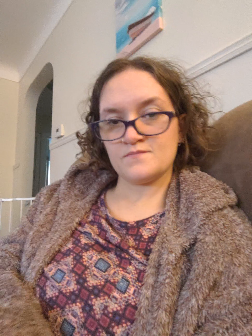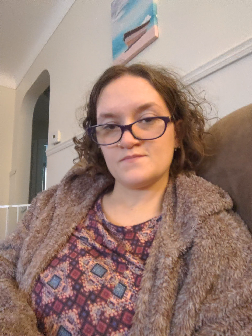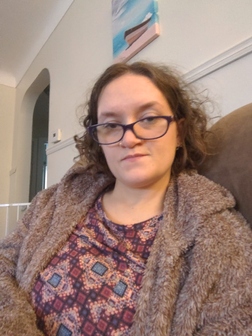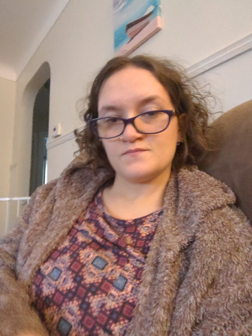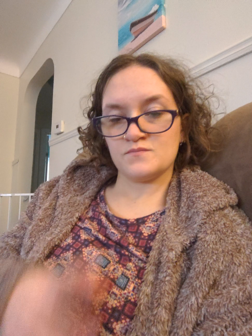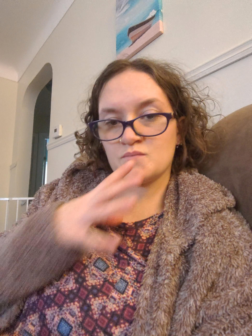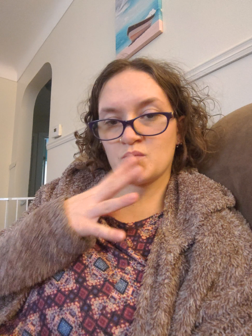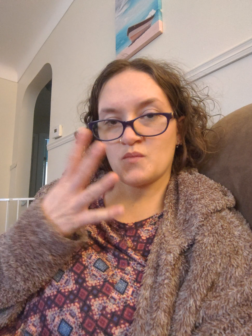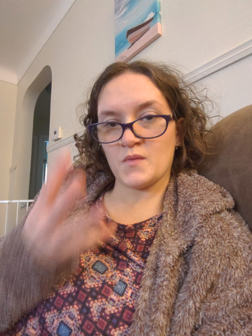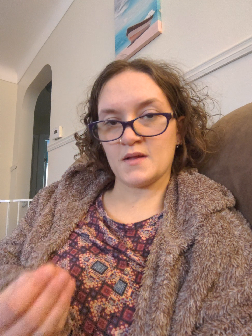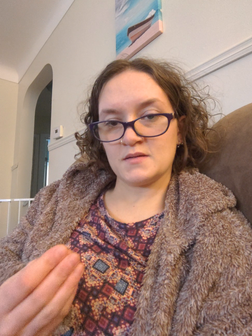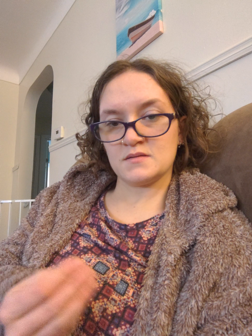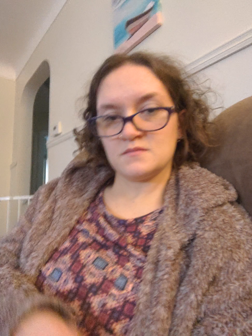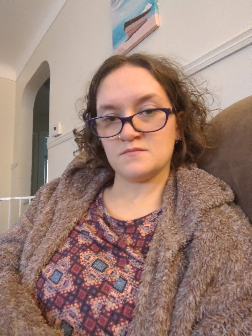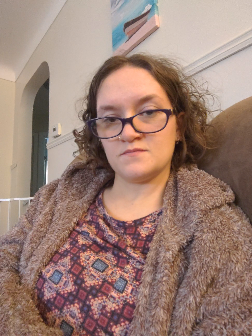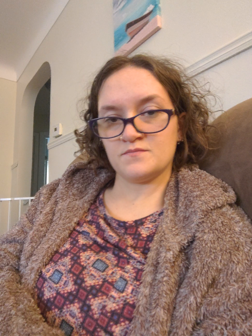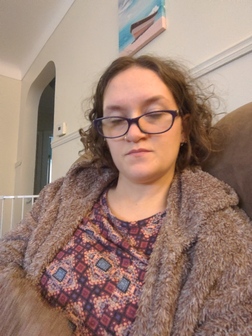wet